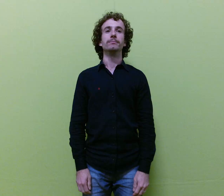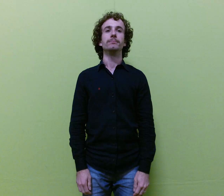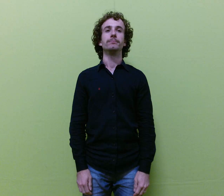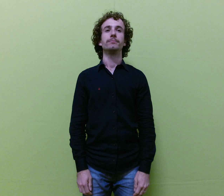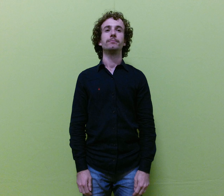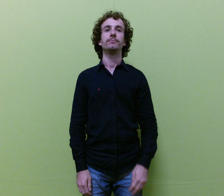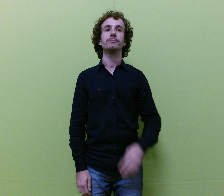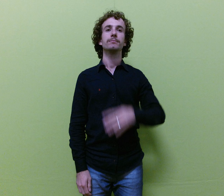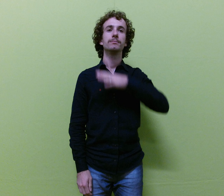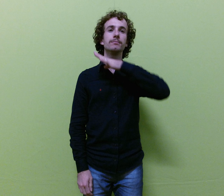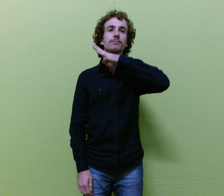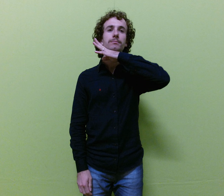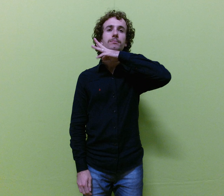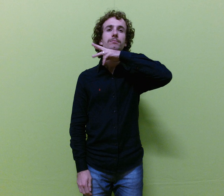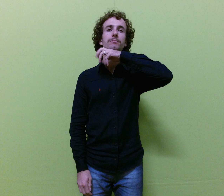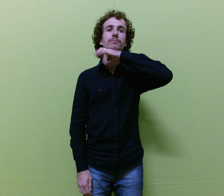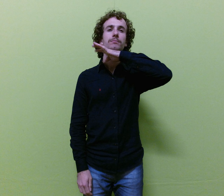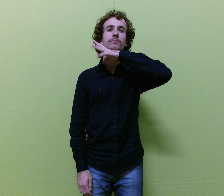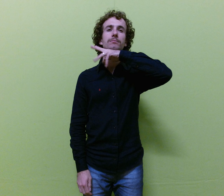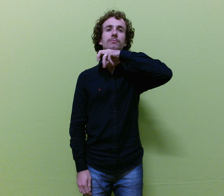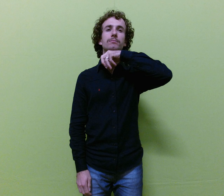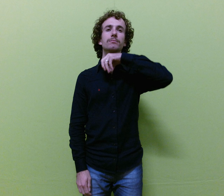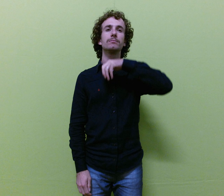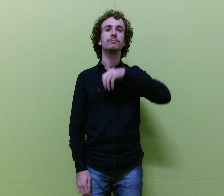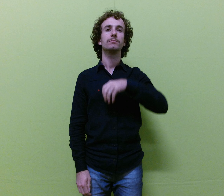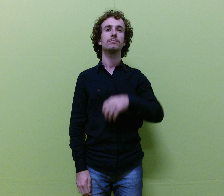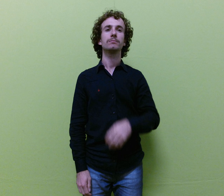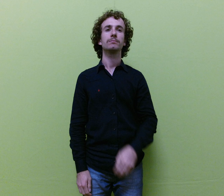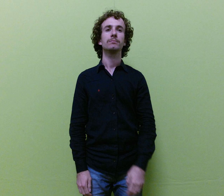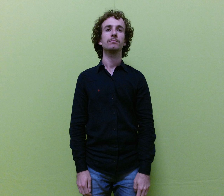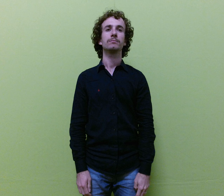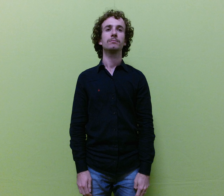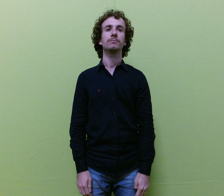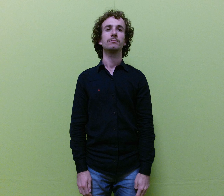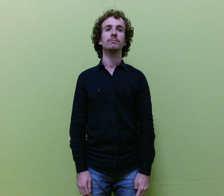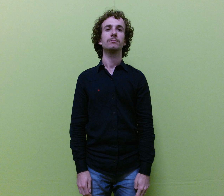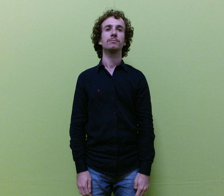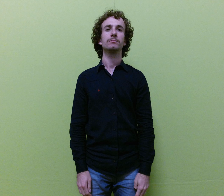ruim